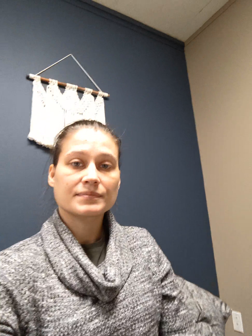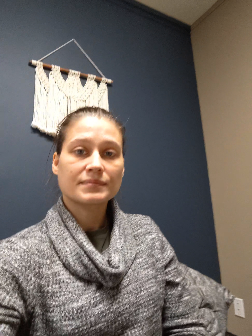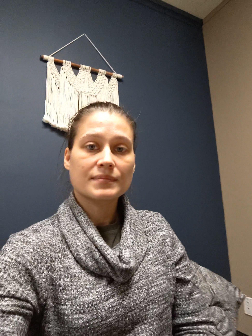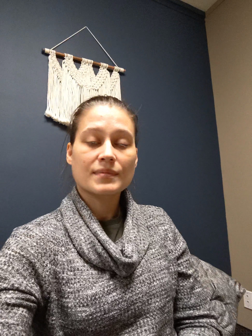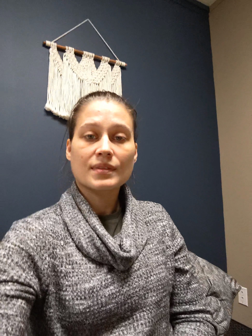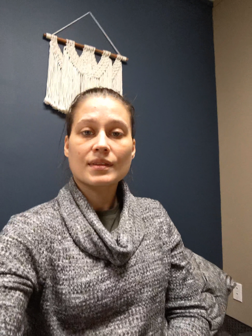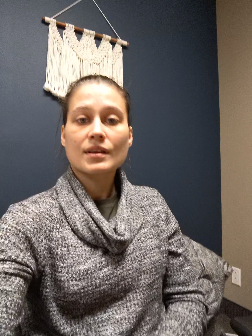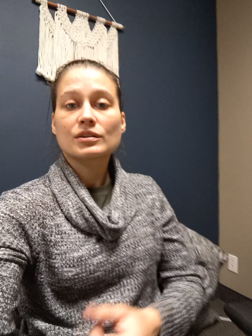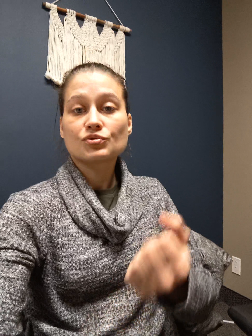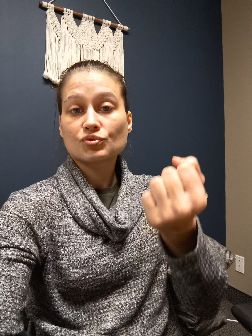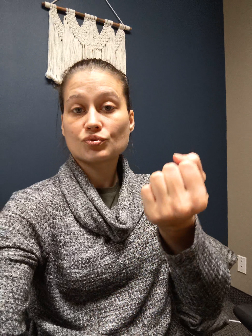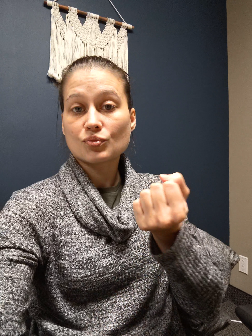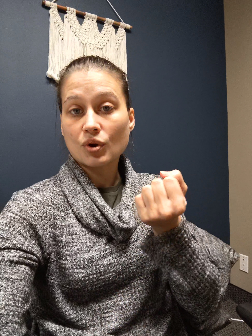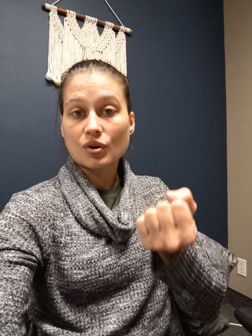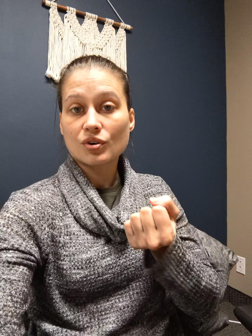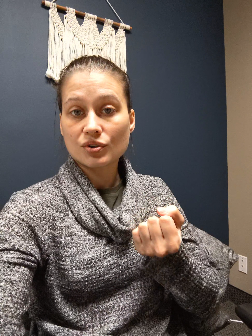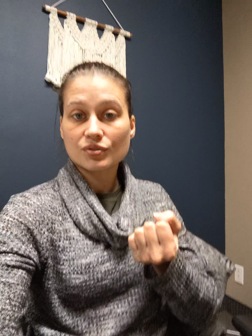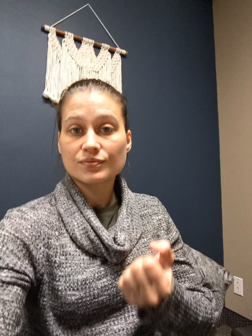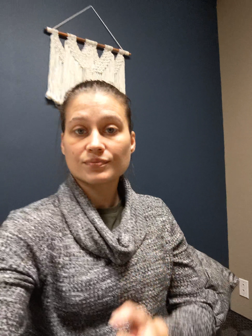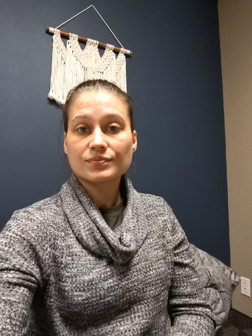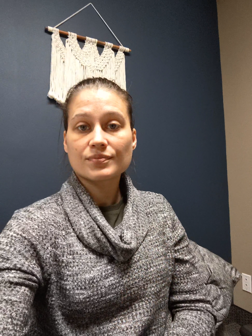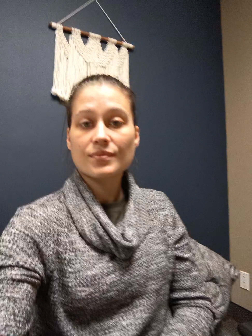drawer